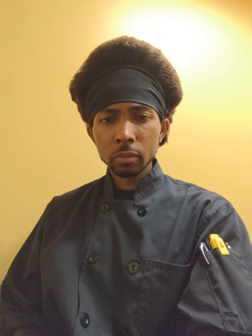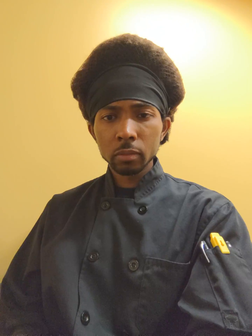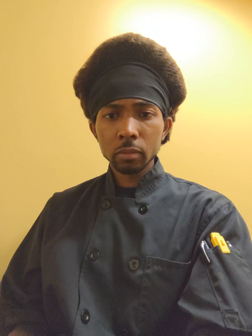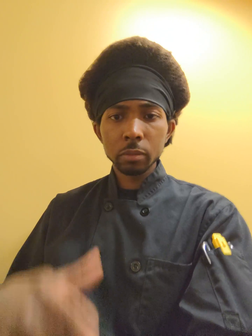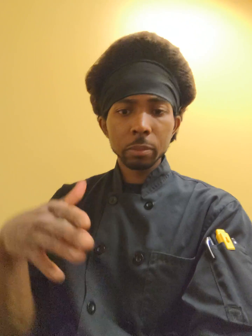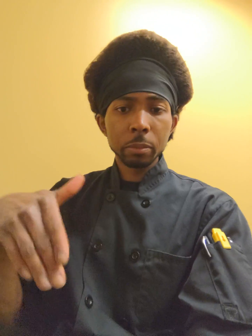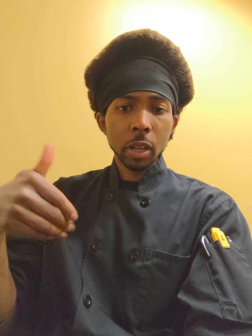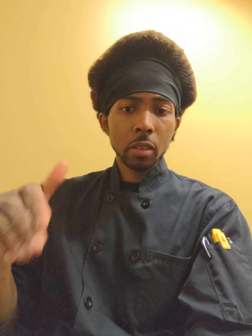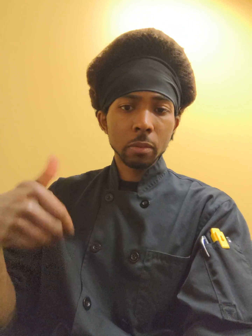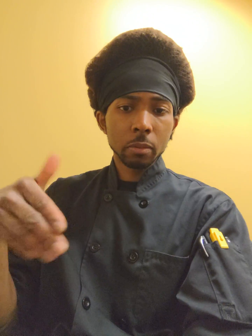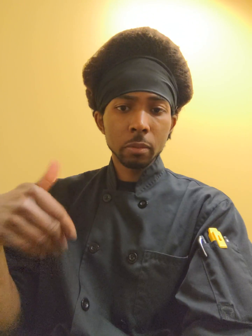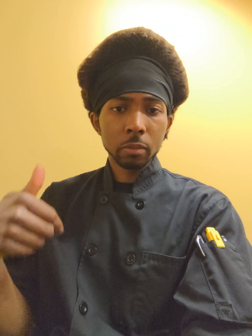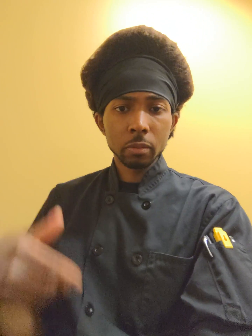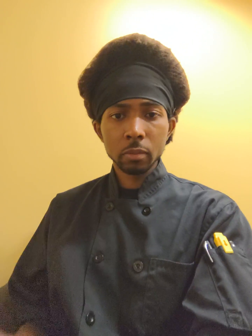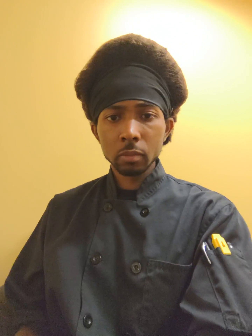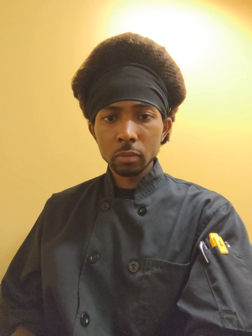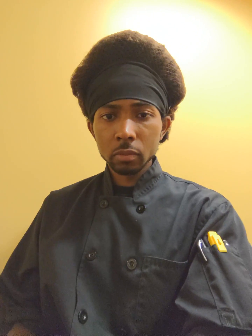pants